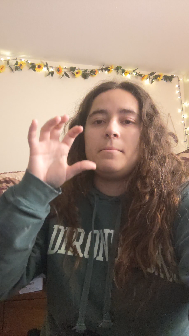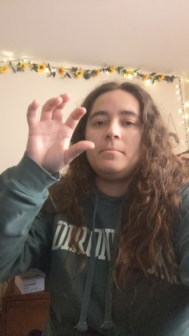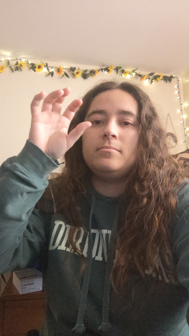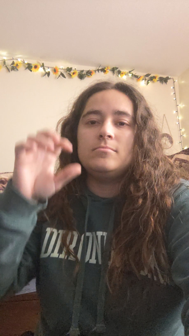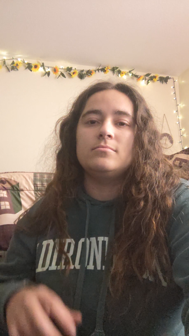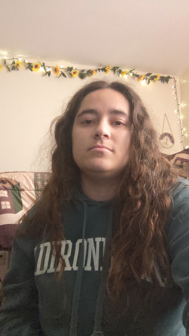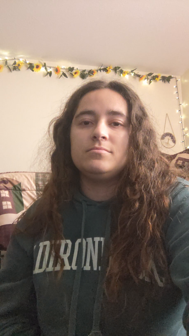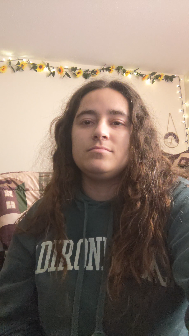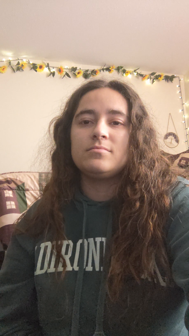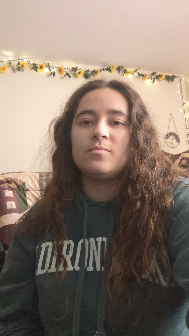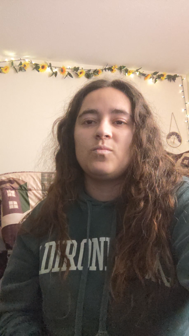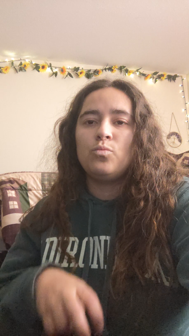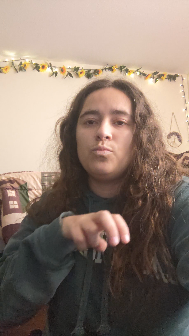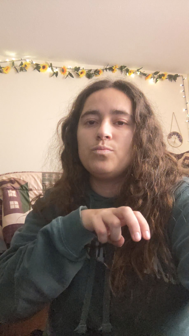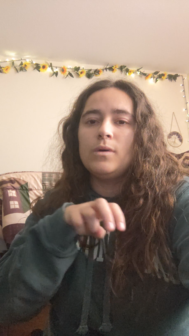bench